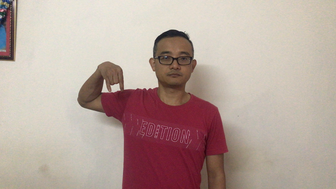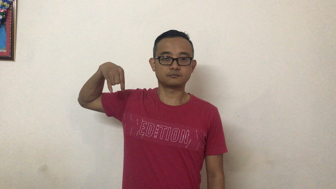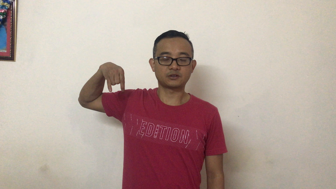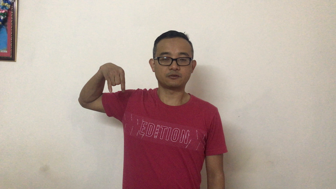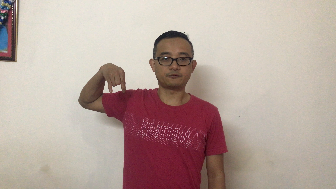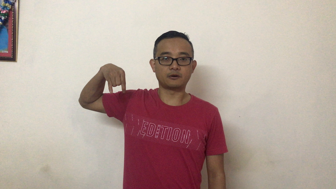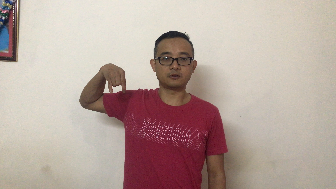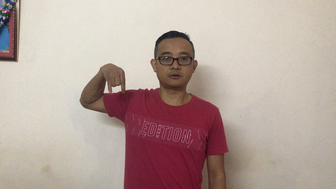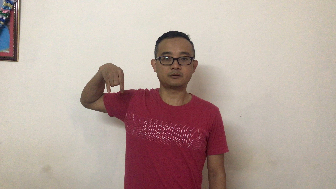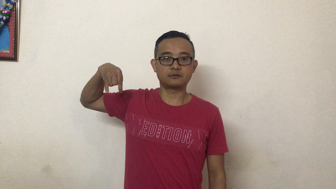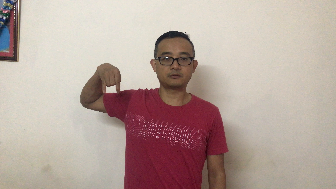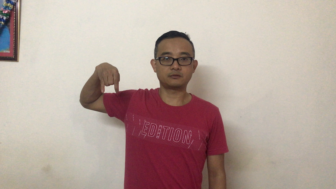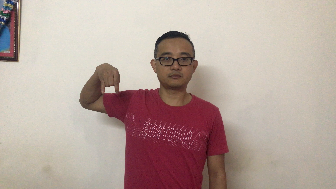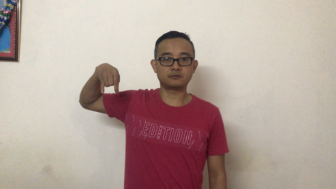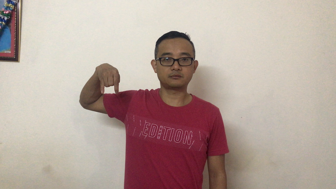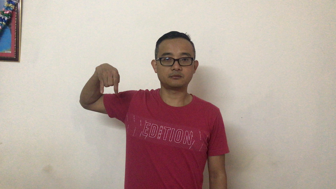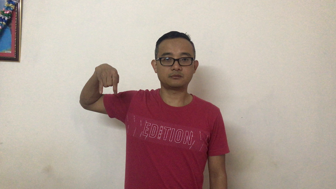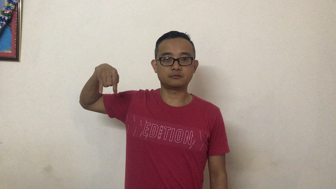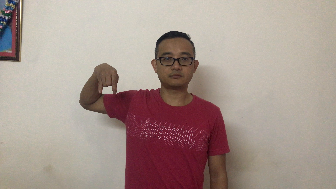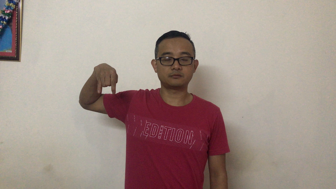फ